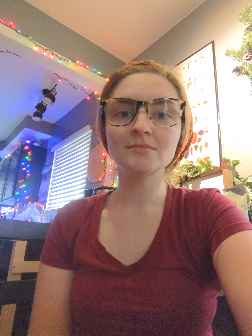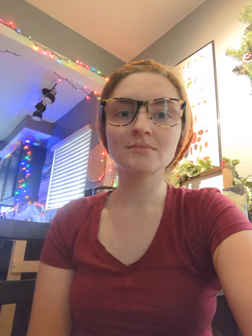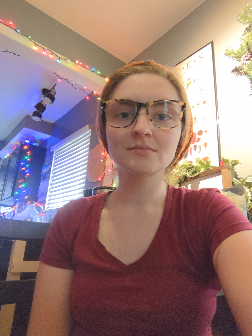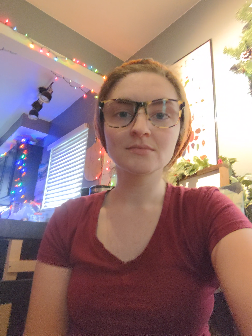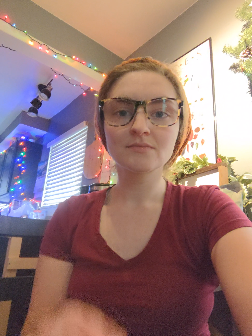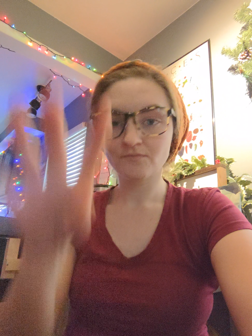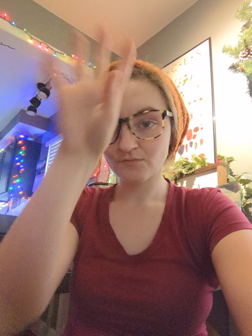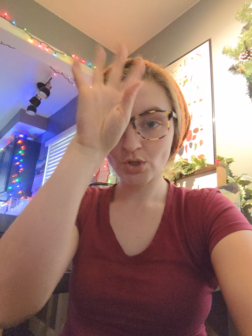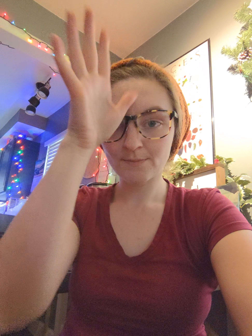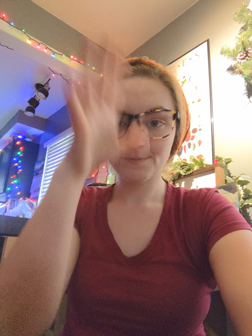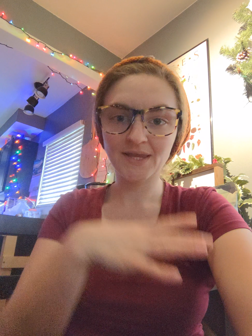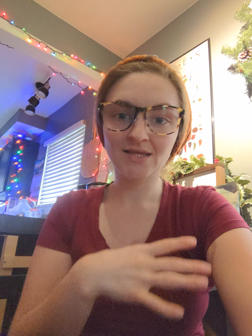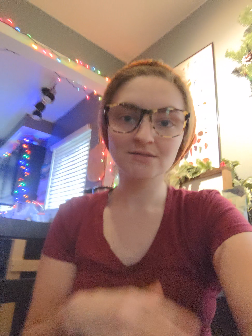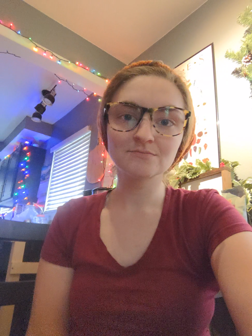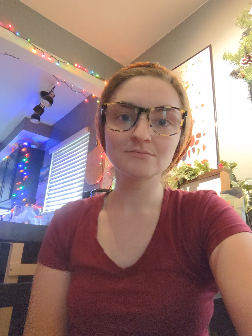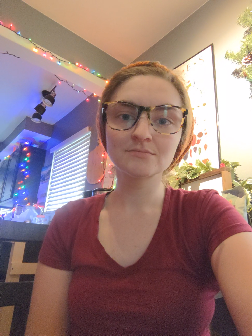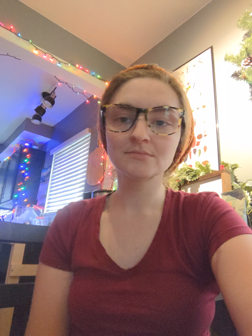fireman